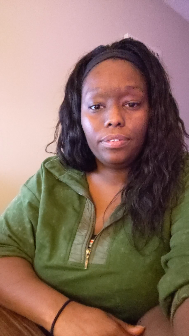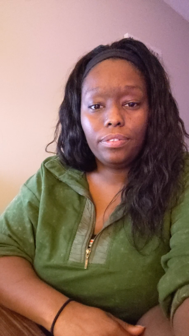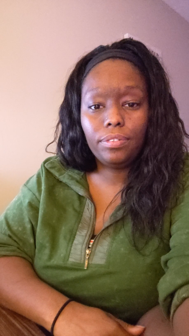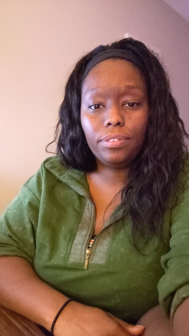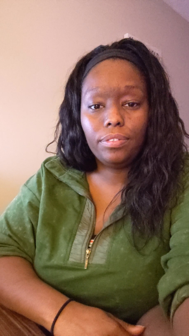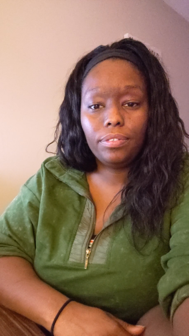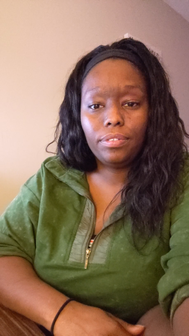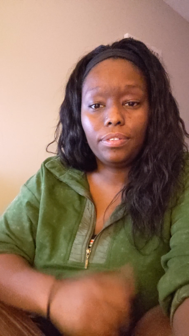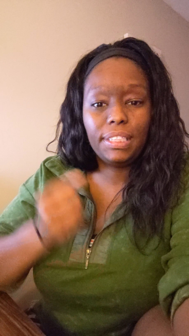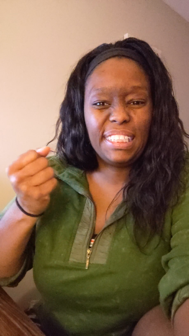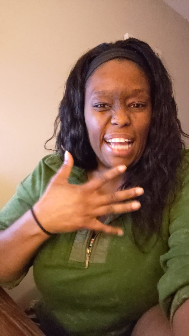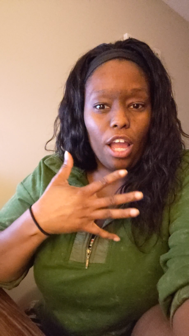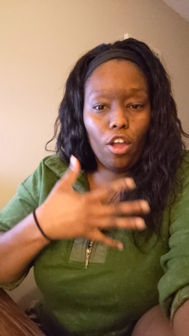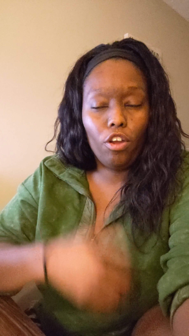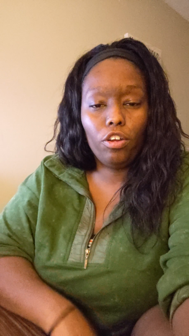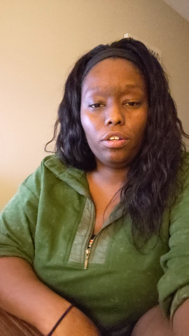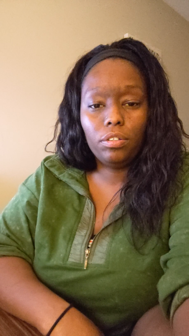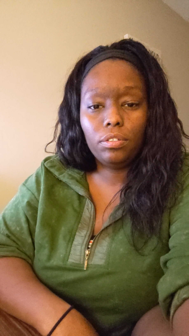scared